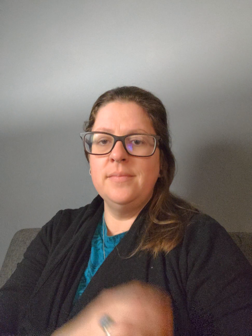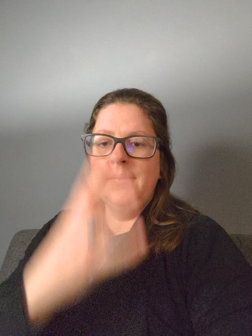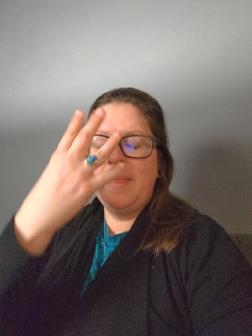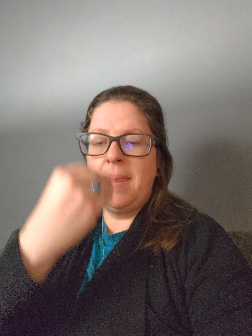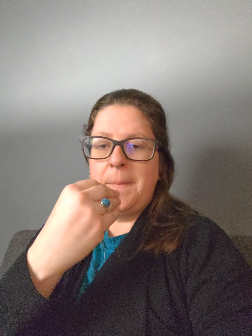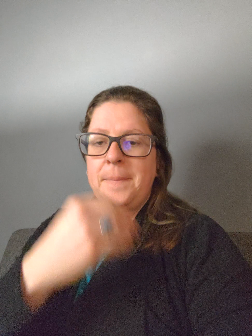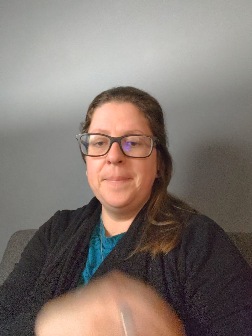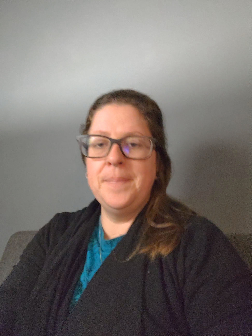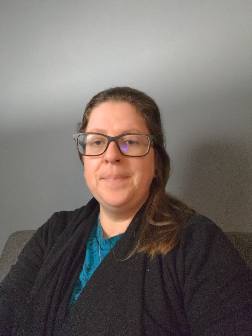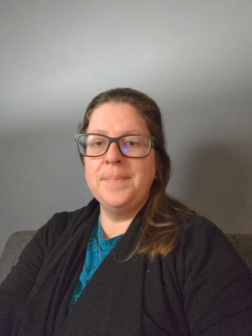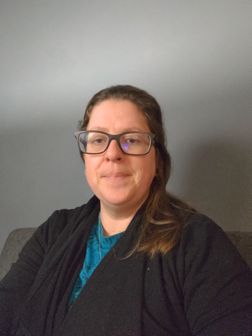nap